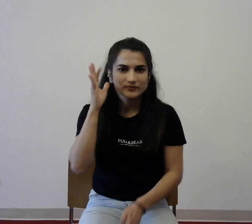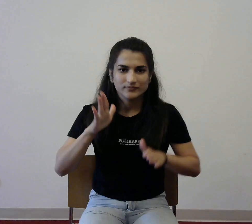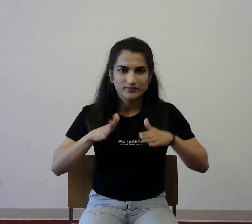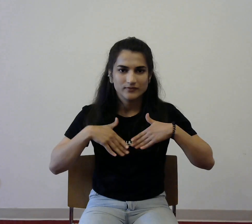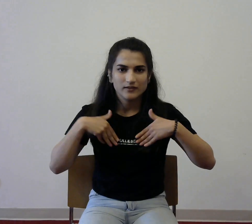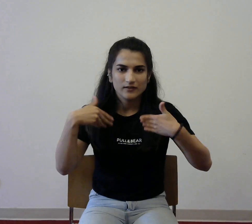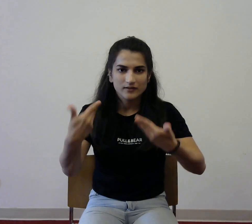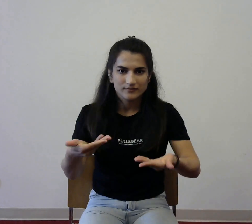müraciət